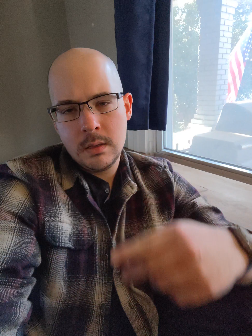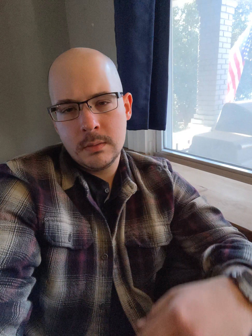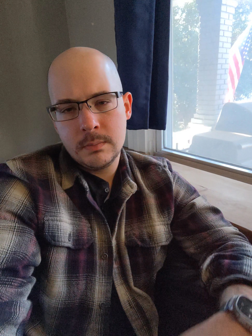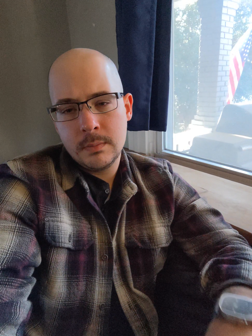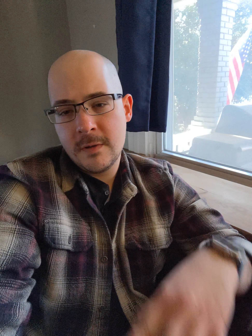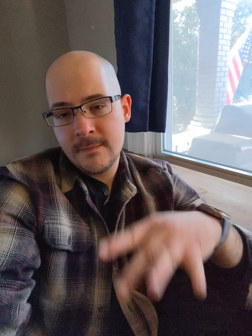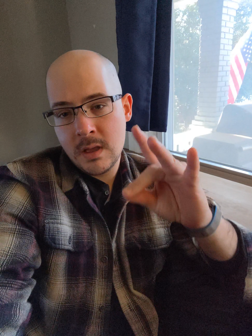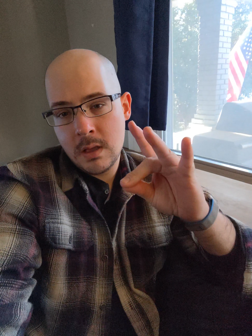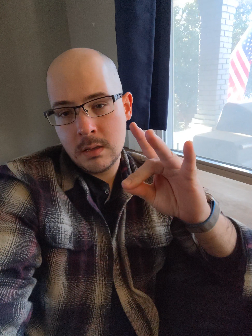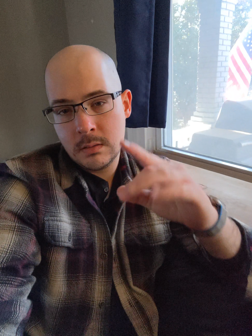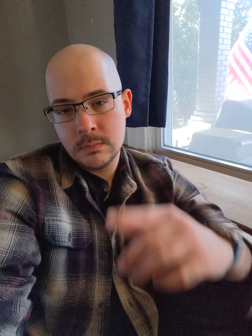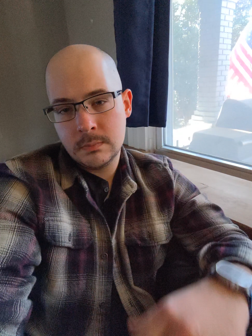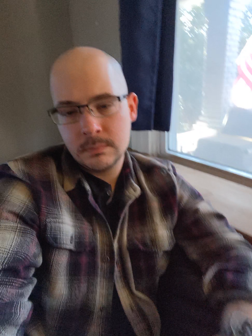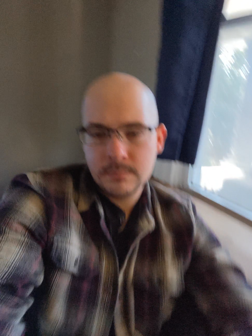find